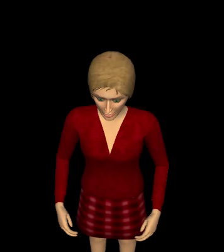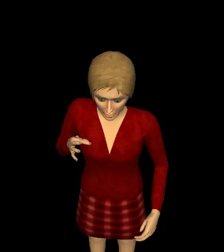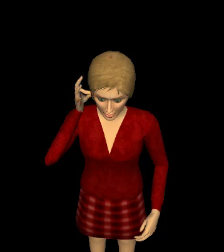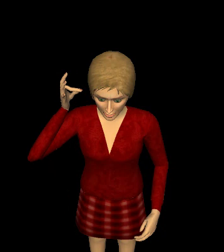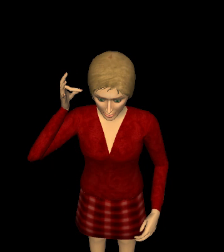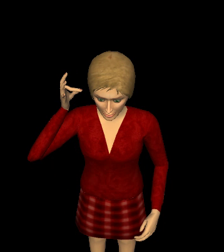صوت